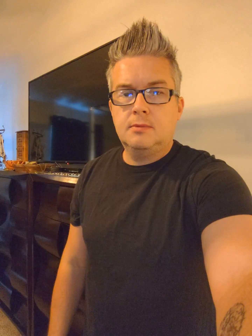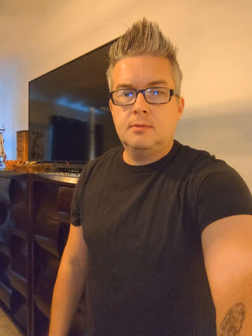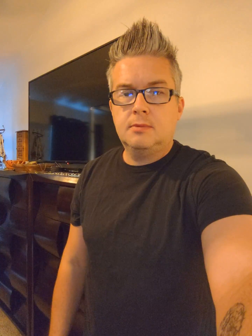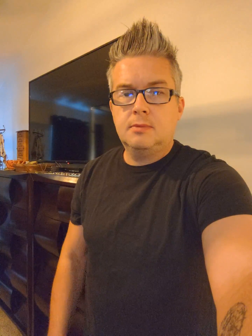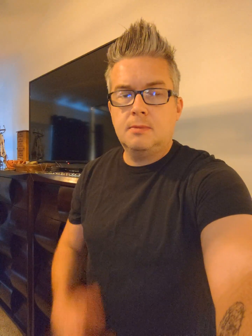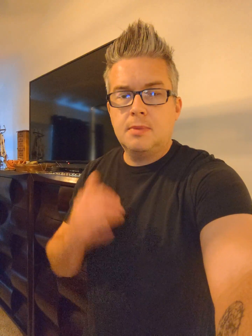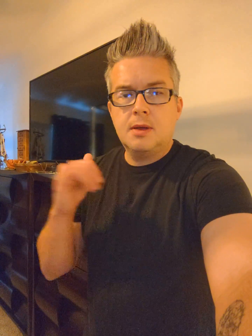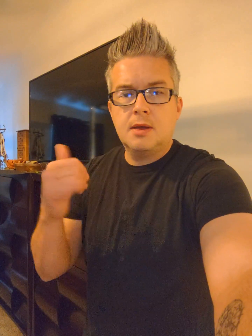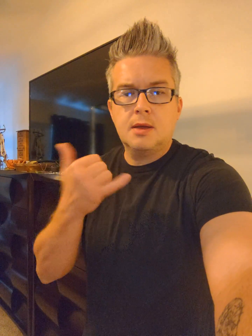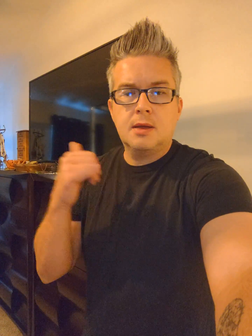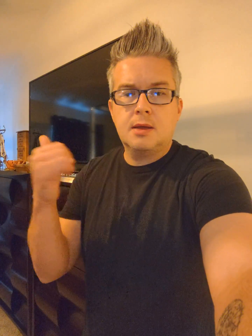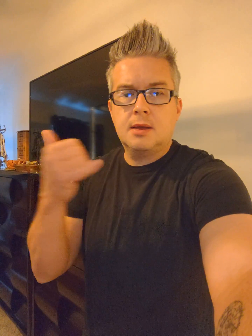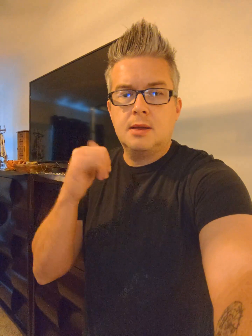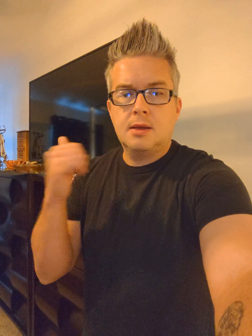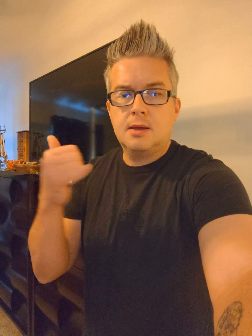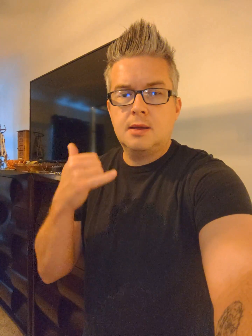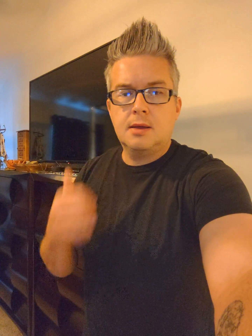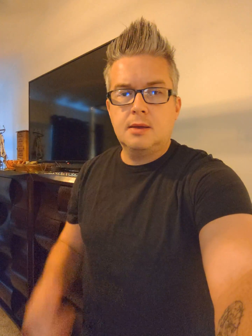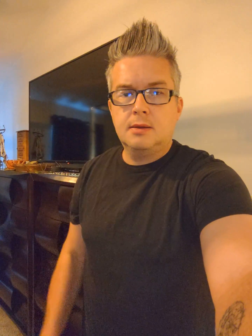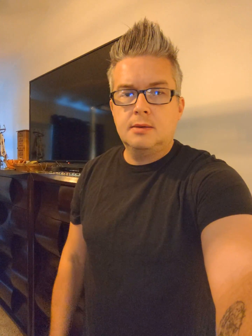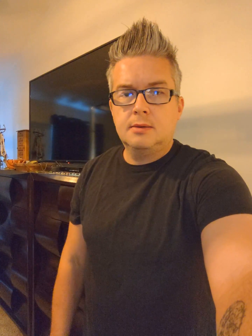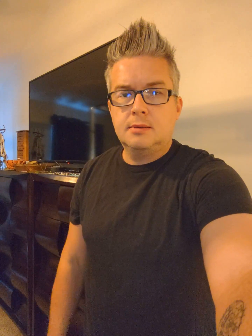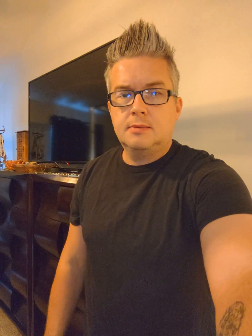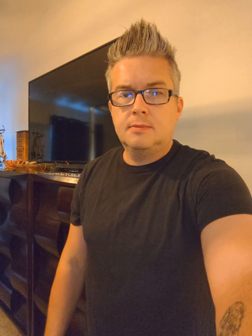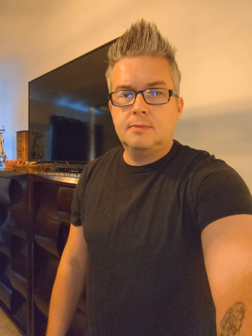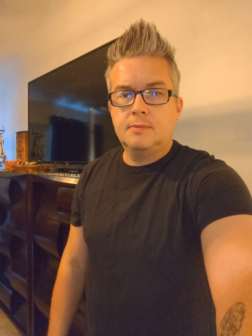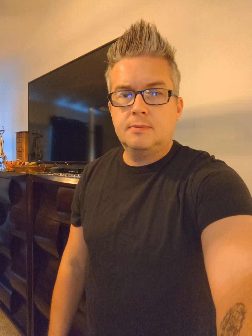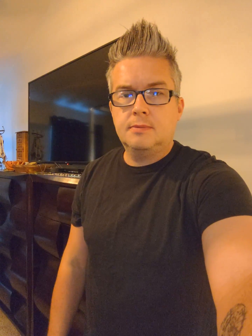play